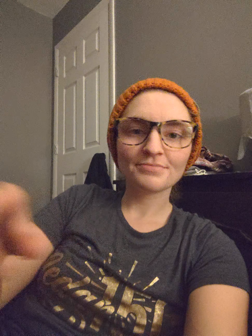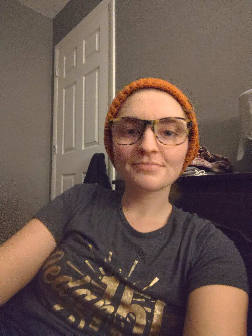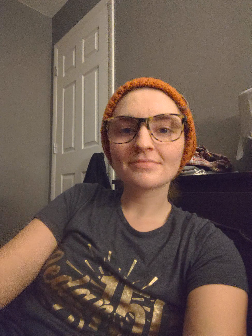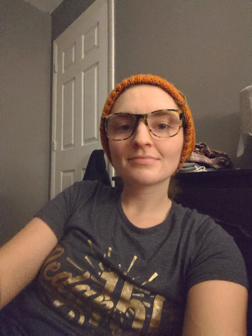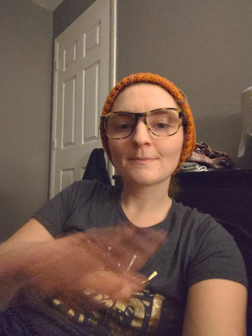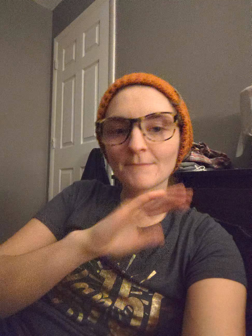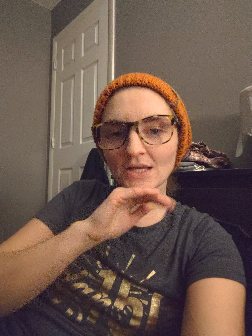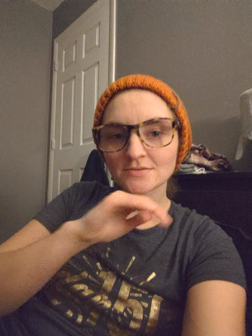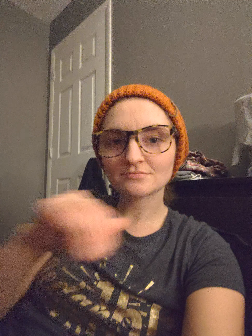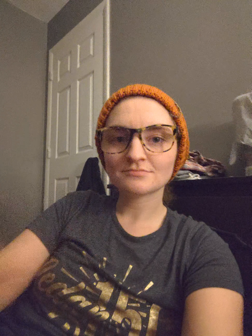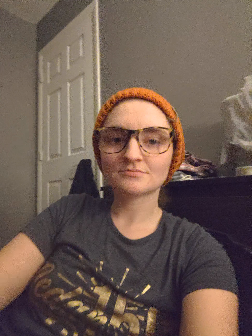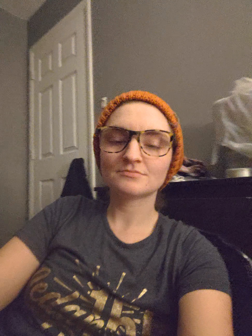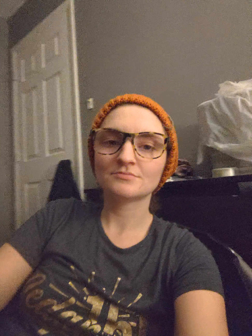pig